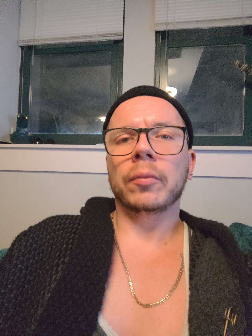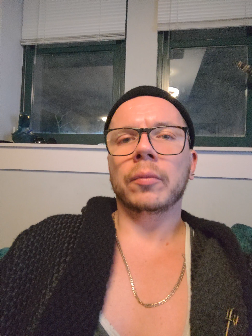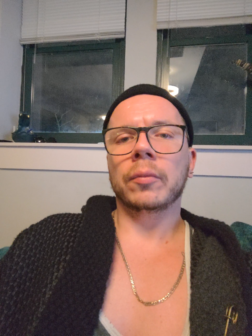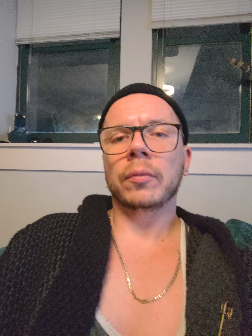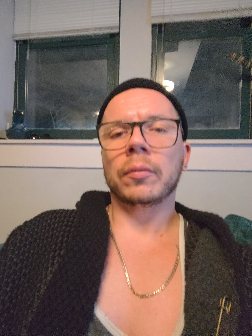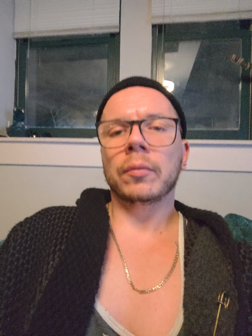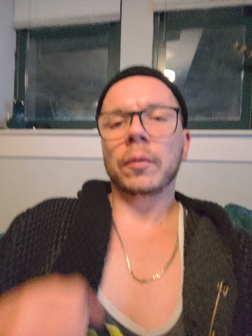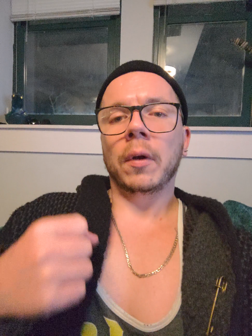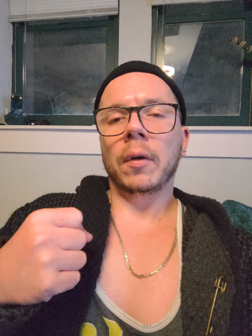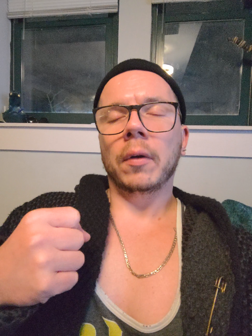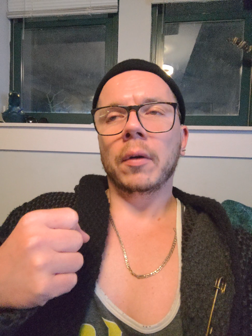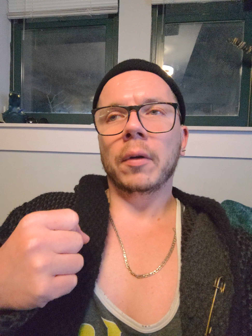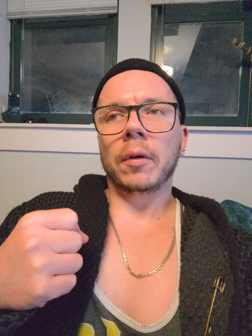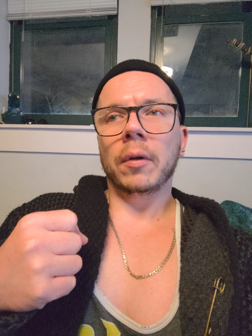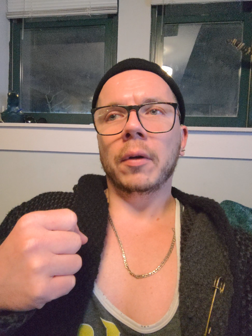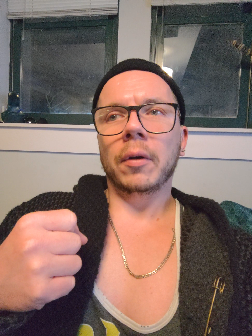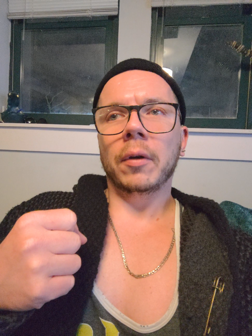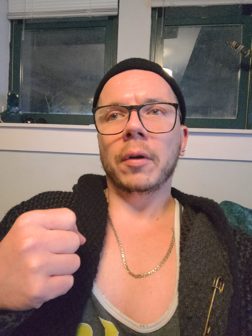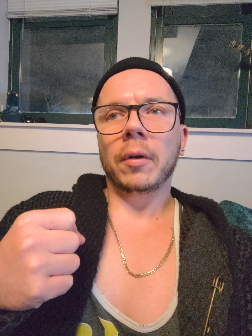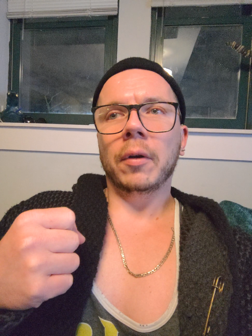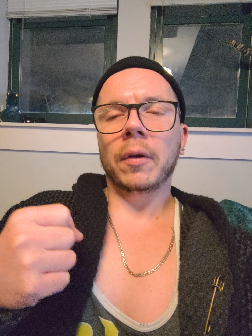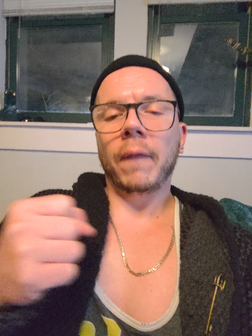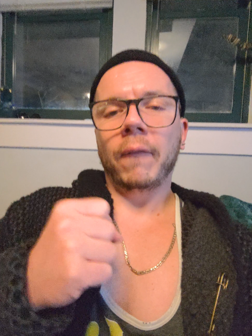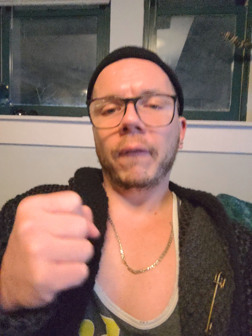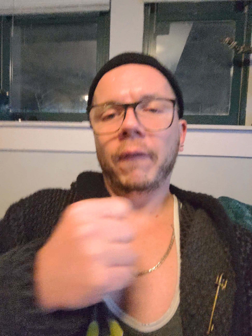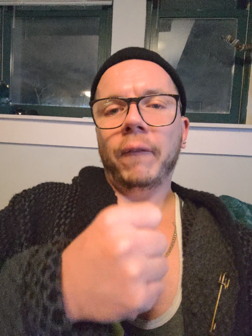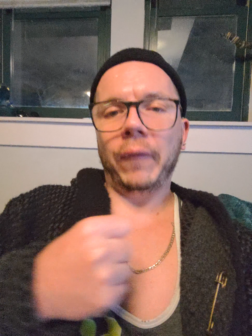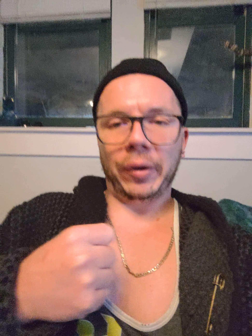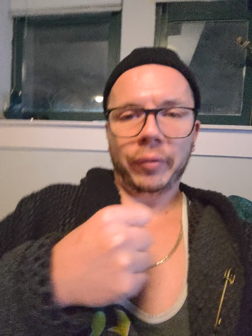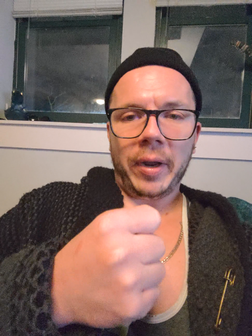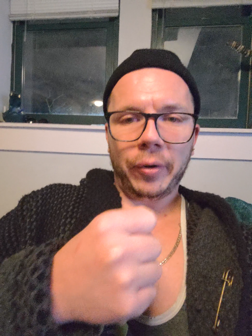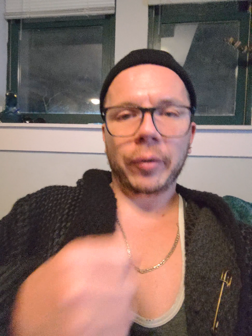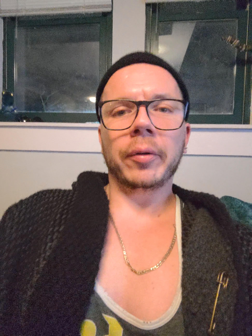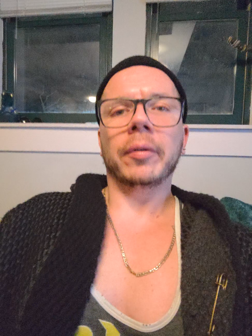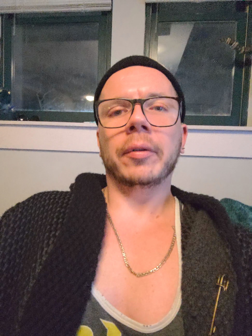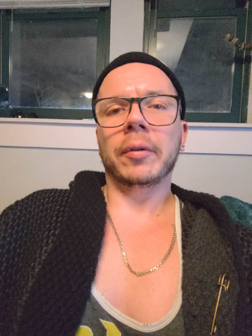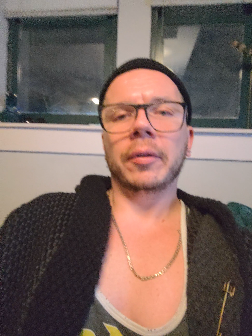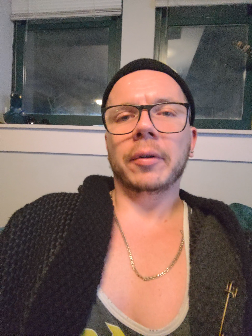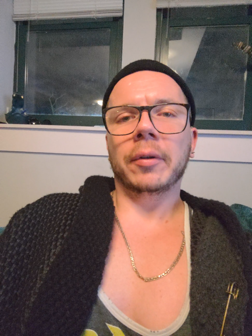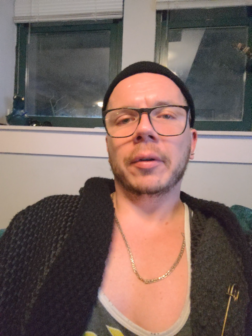refrigerator